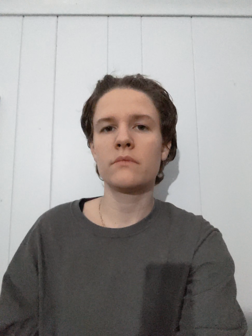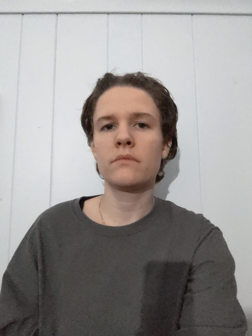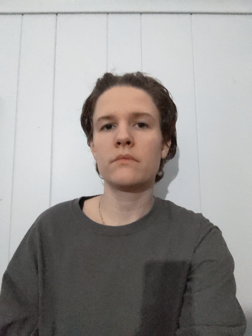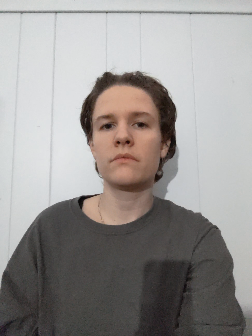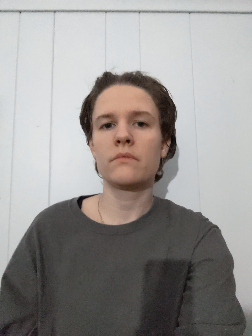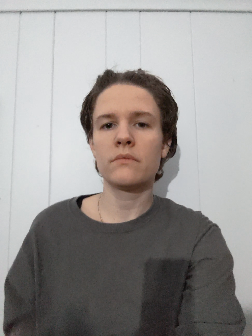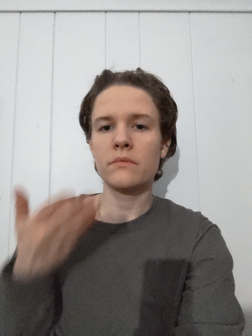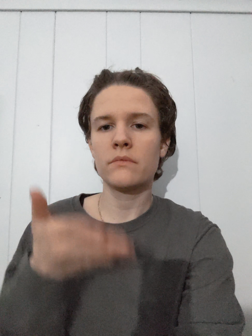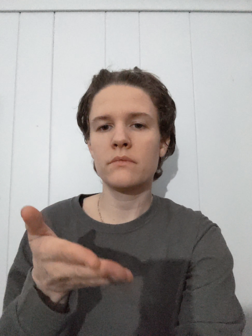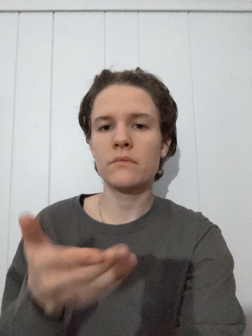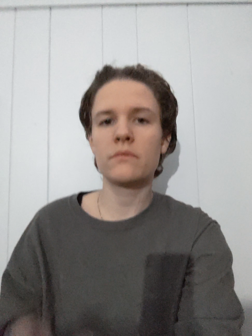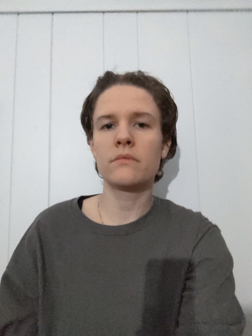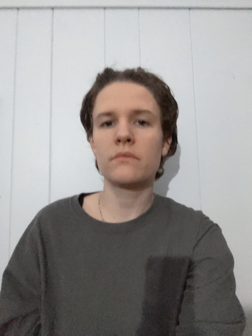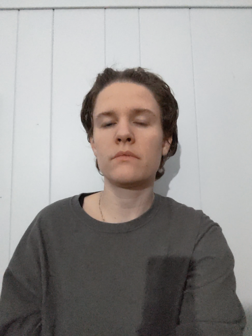there